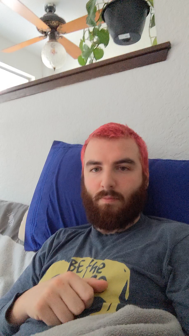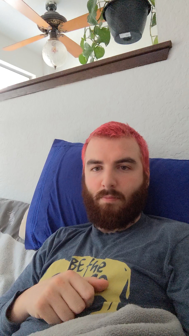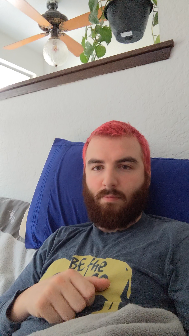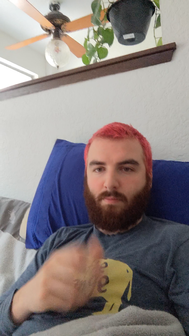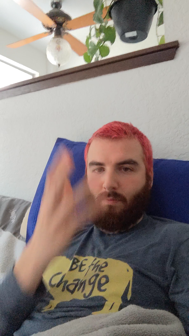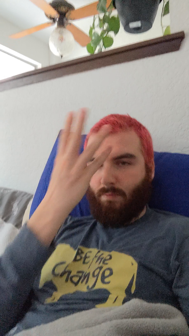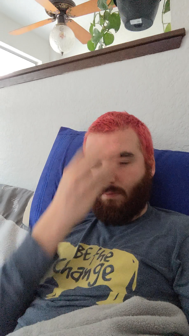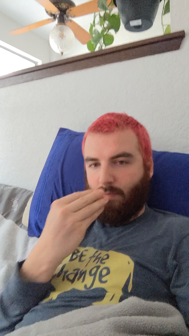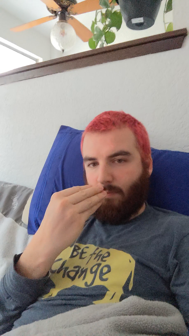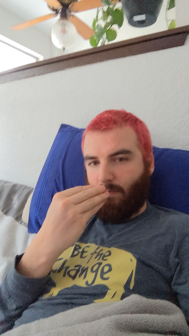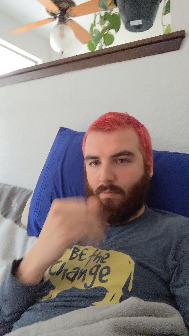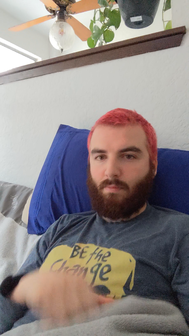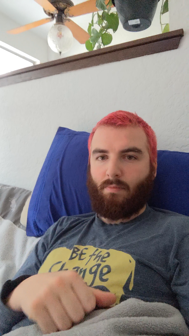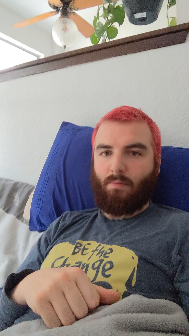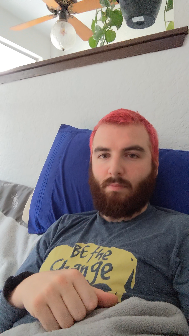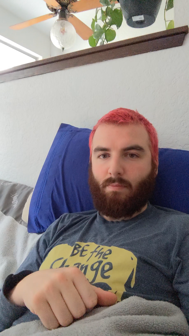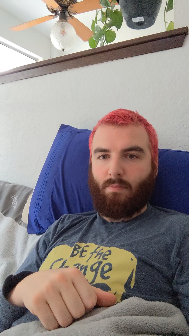asleep